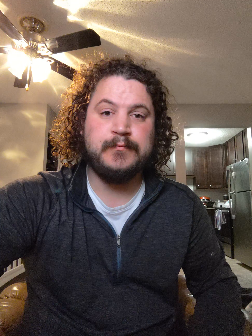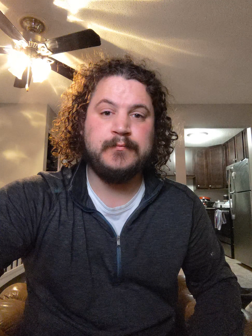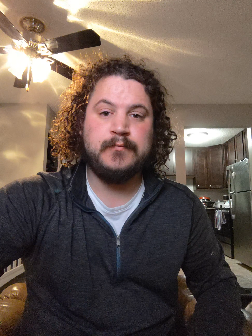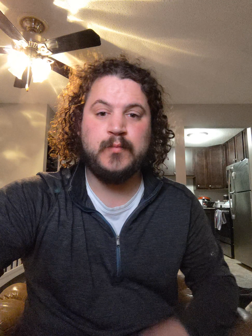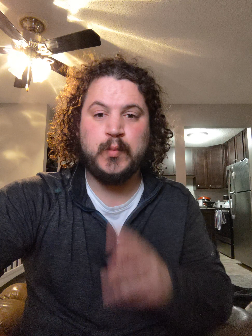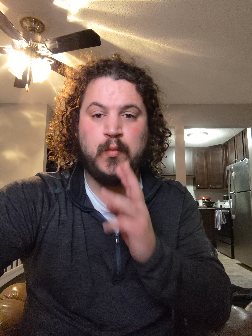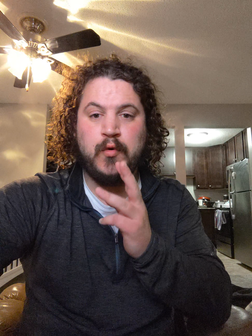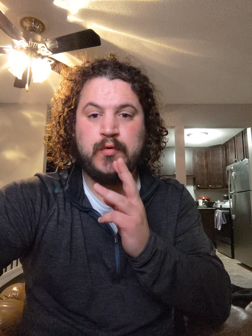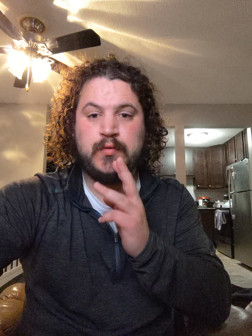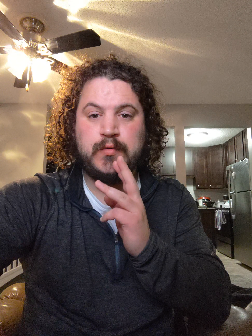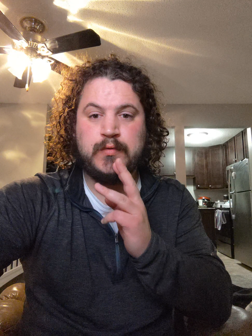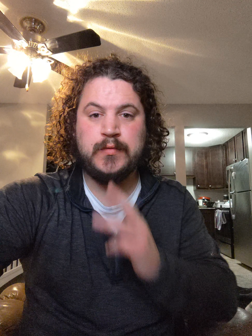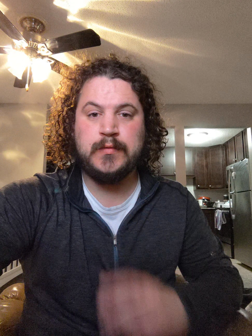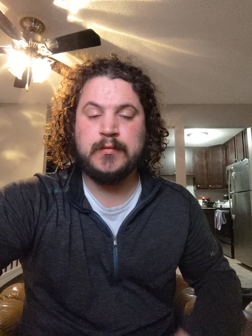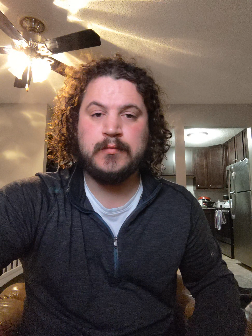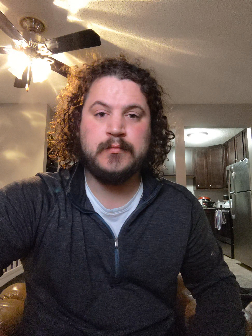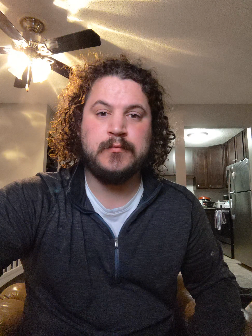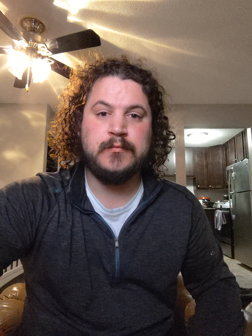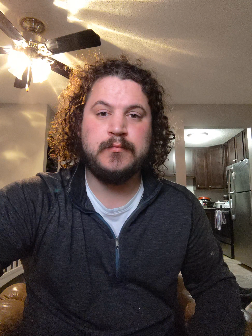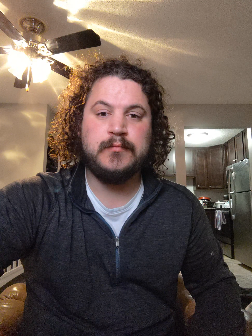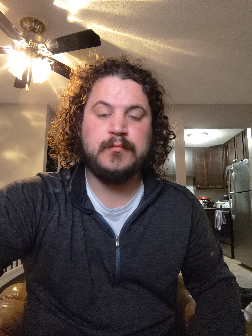water